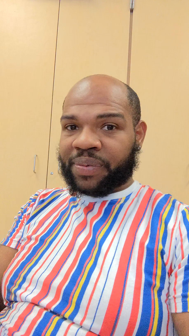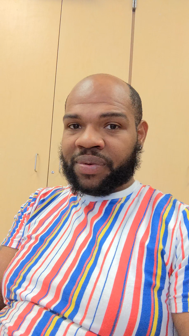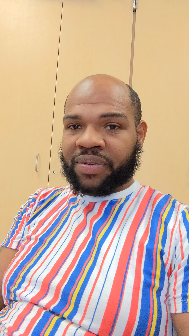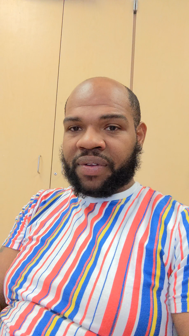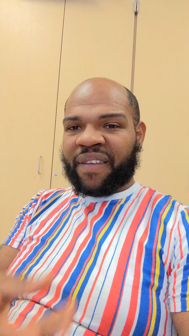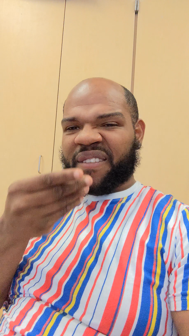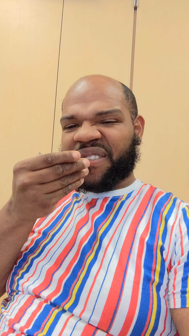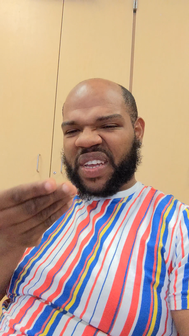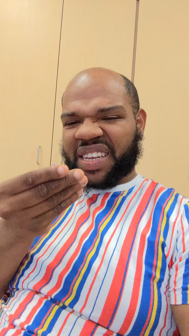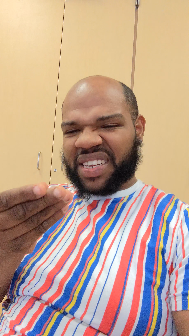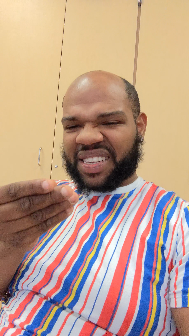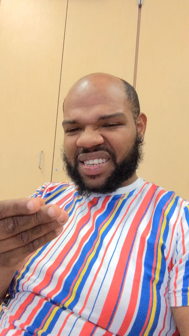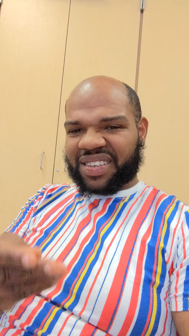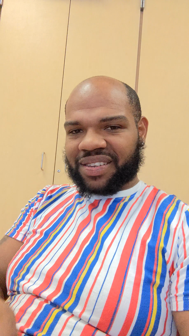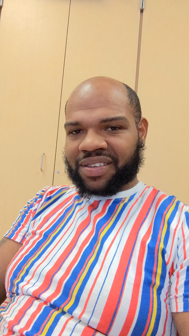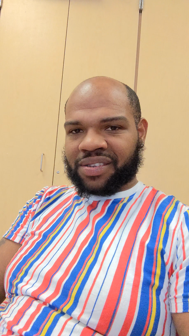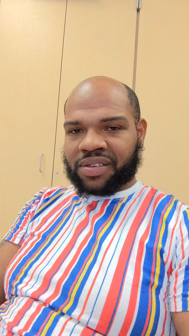feed